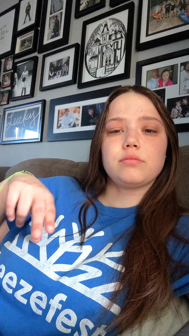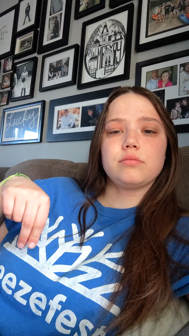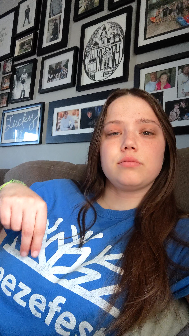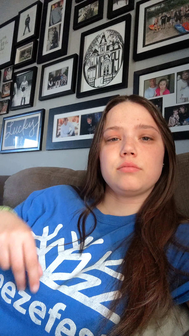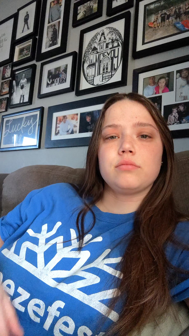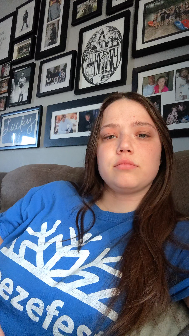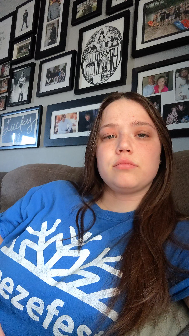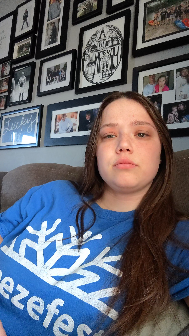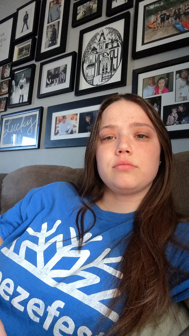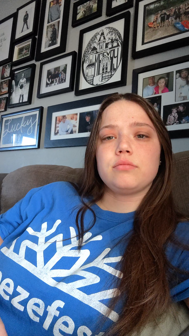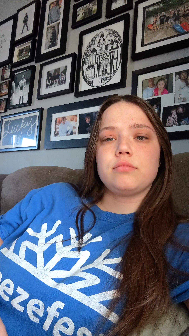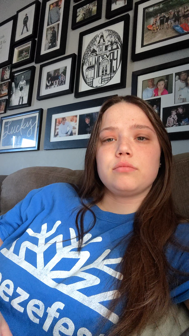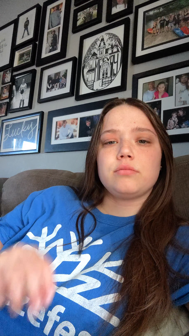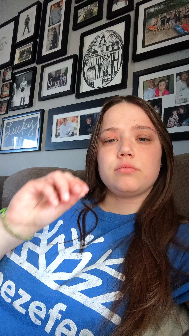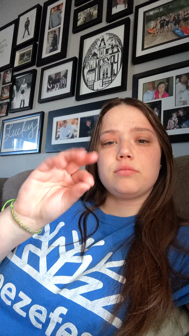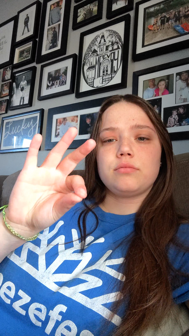of